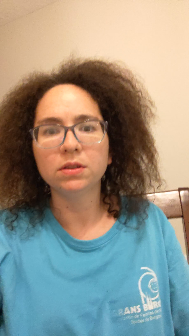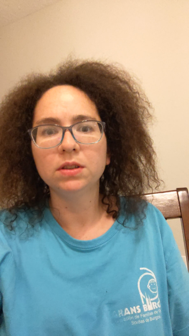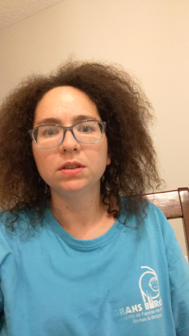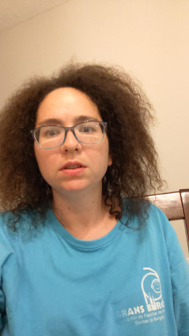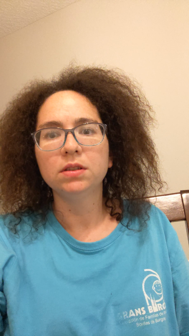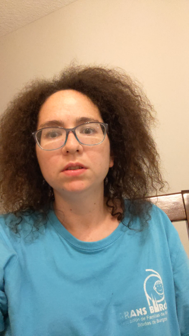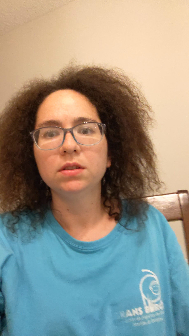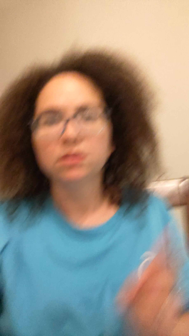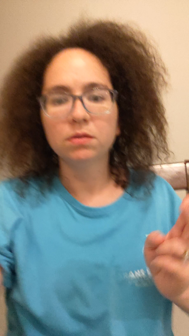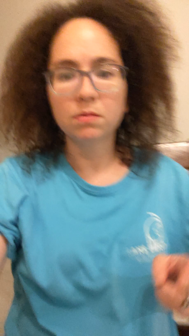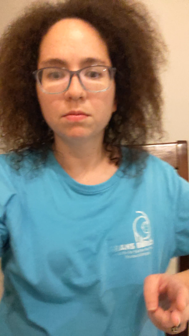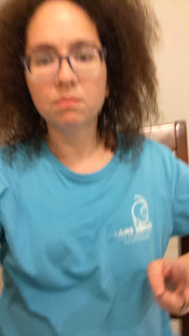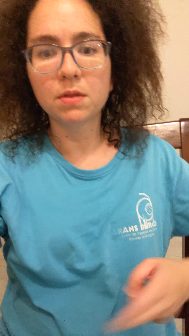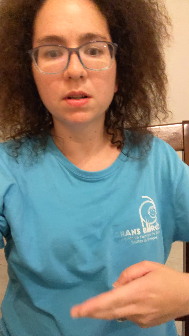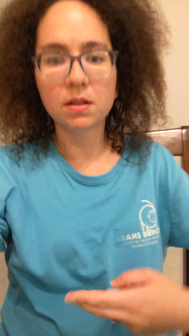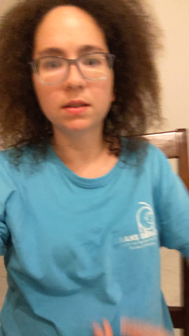belt